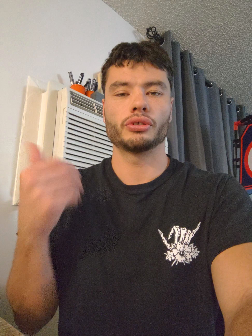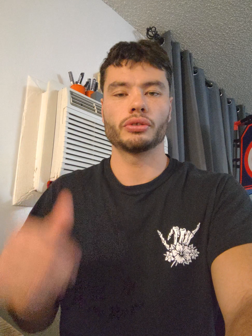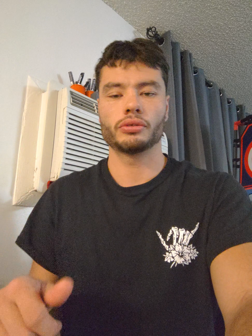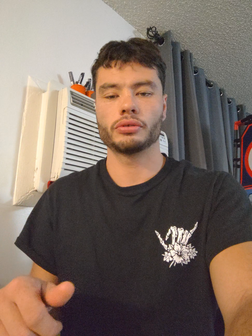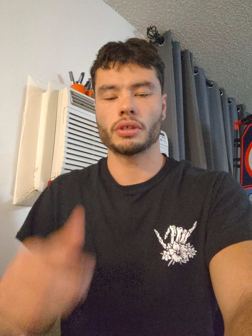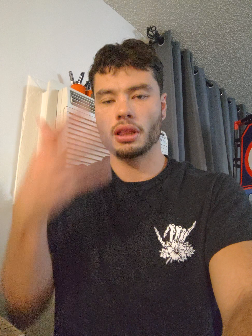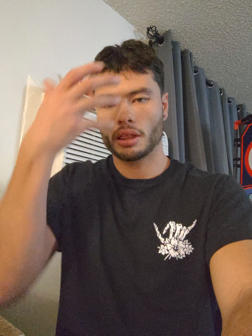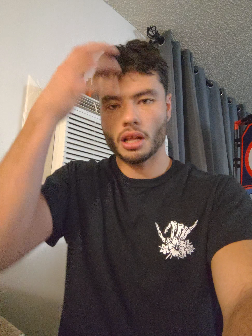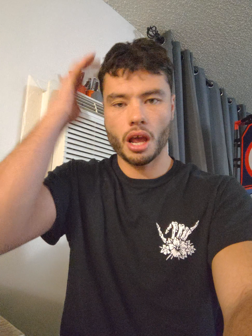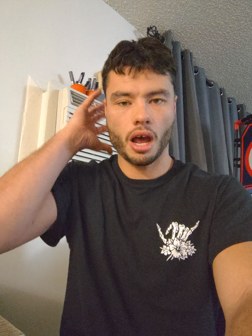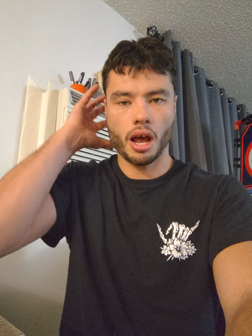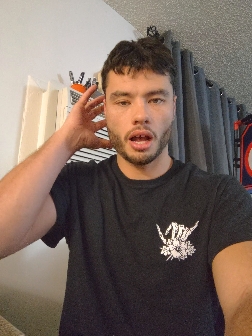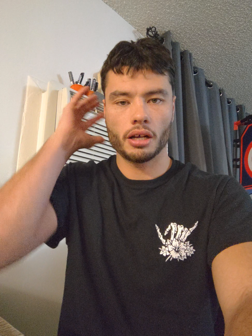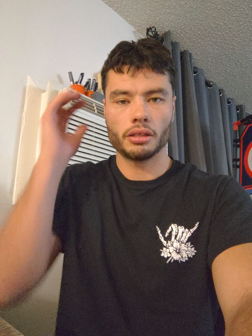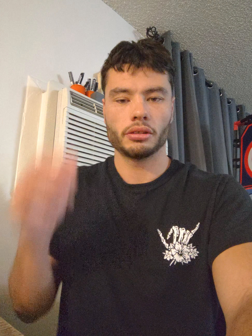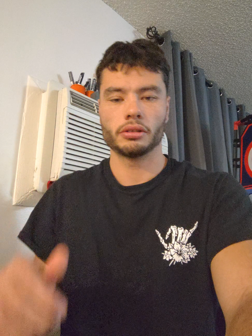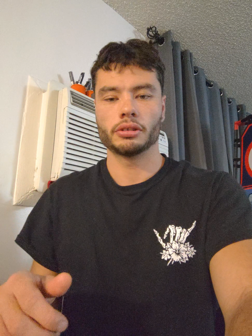lion